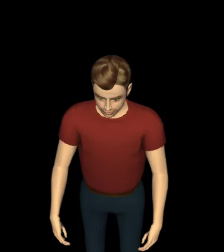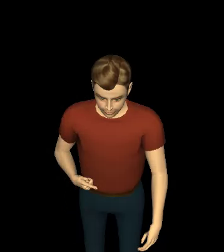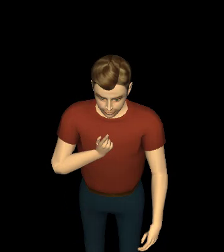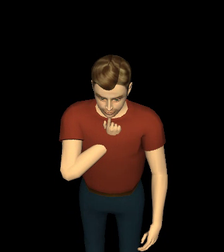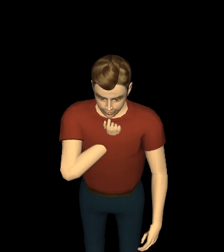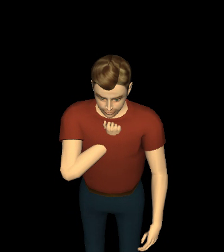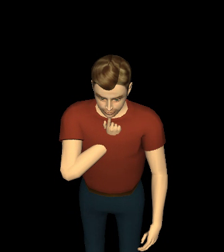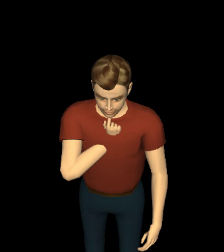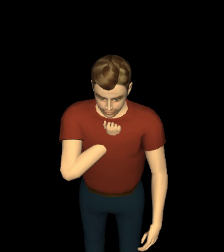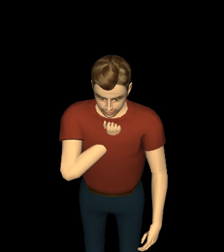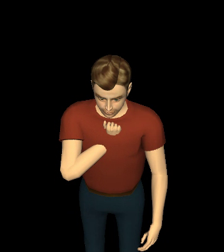كحول